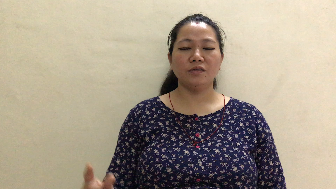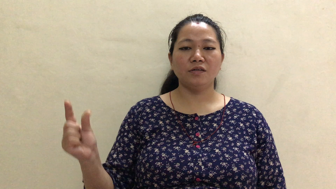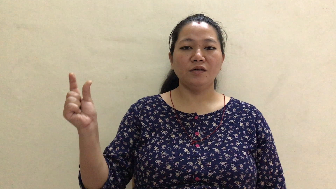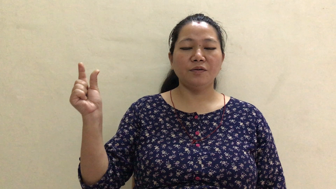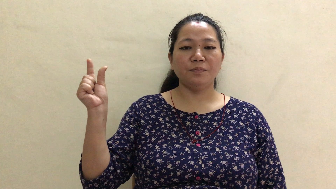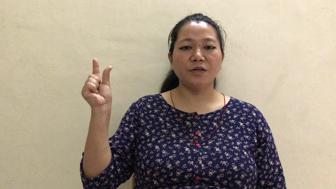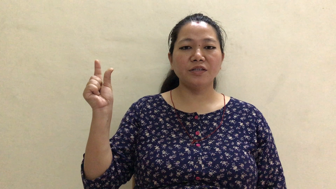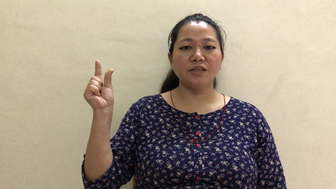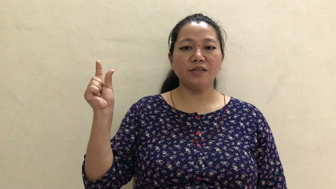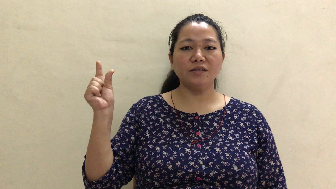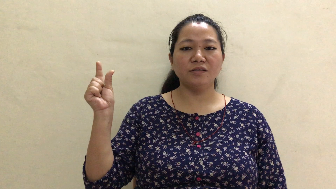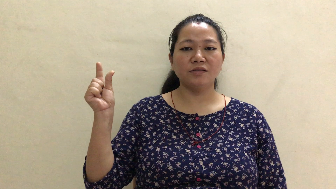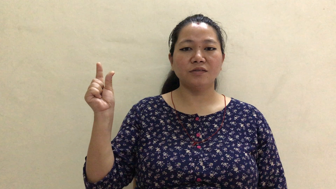ण